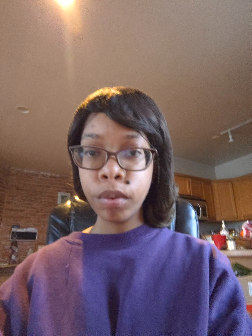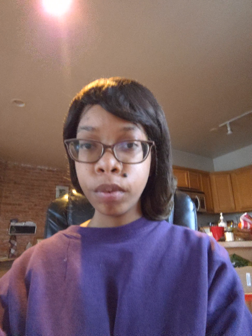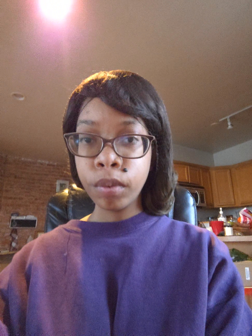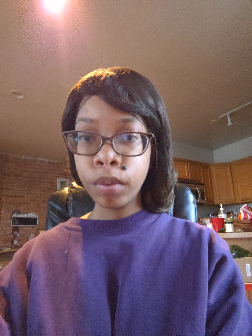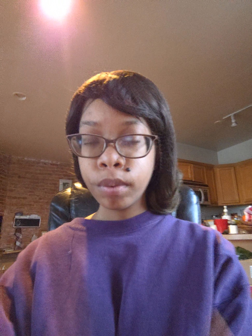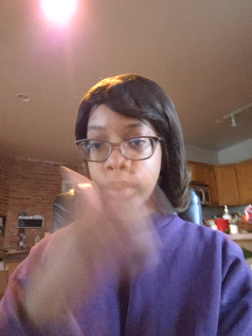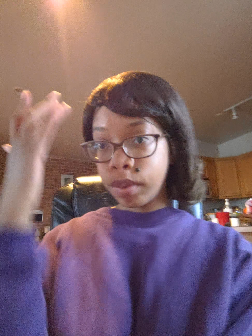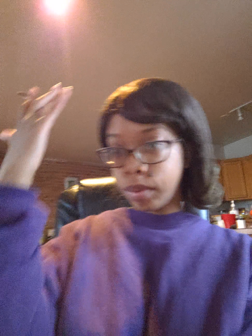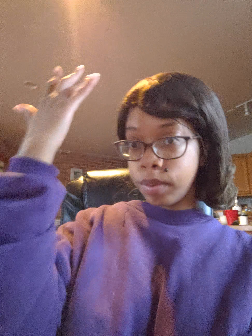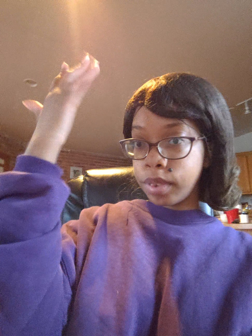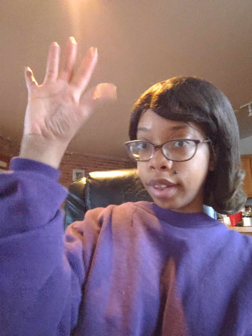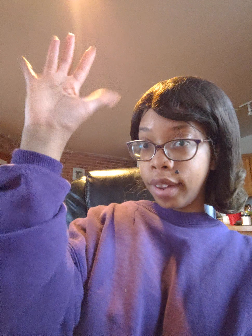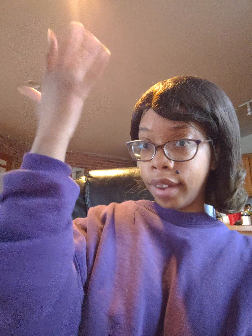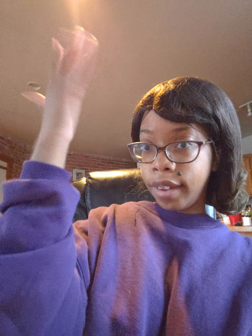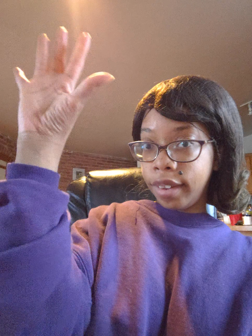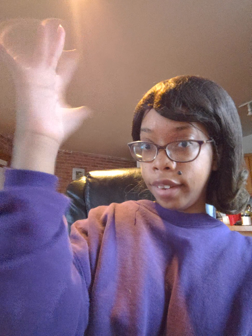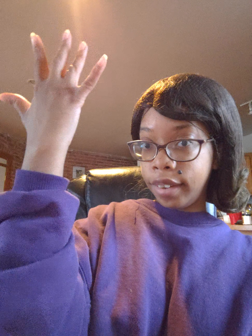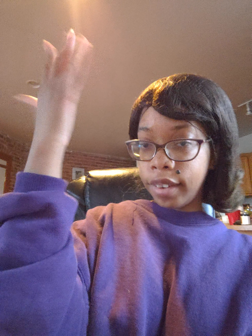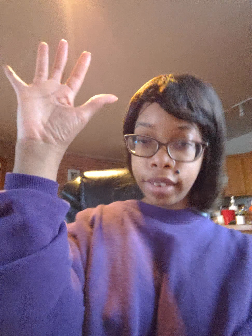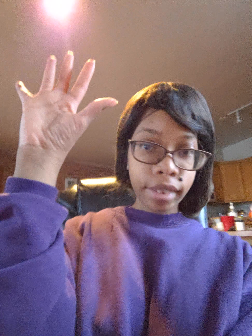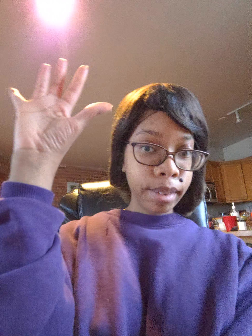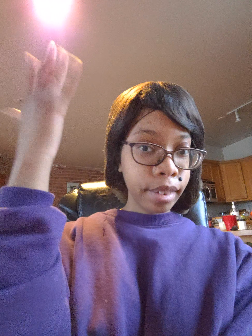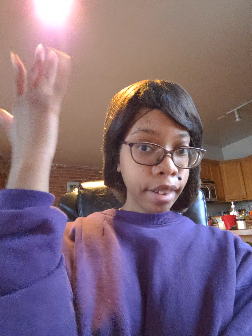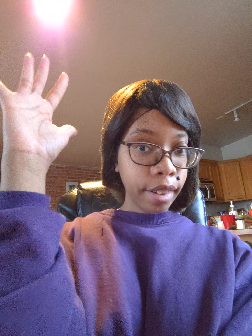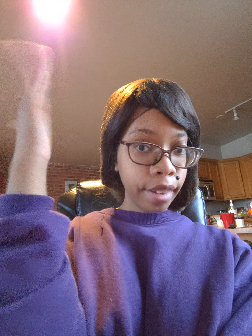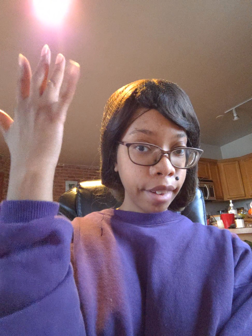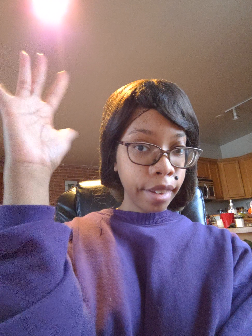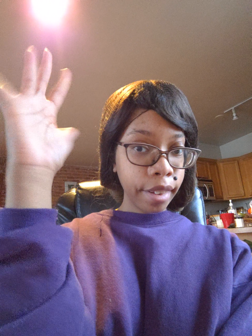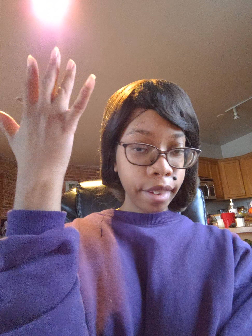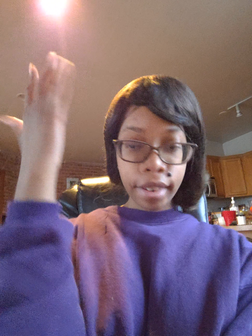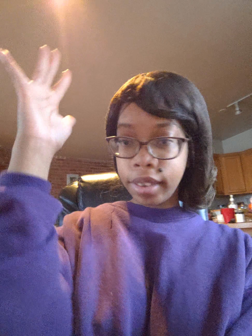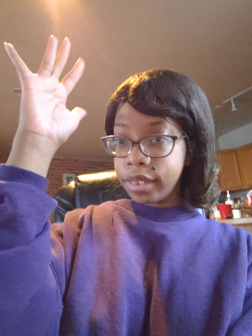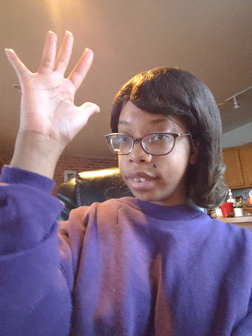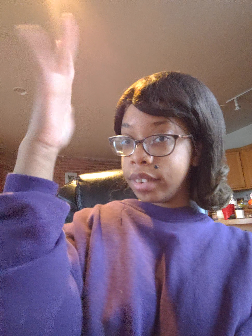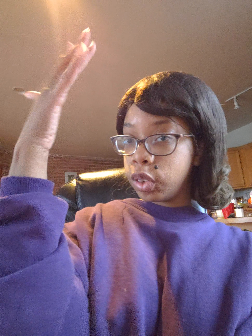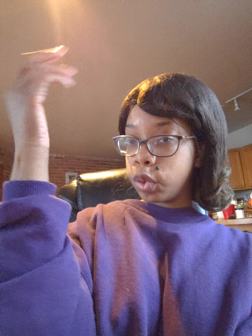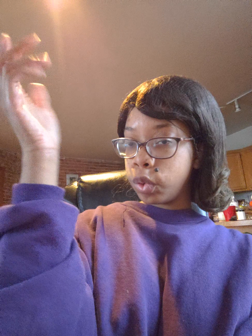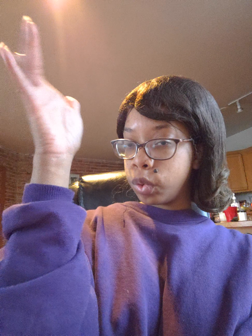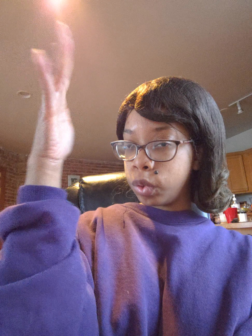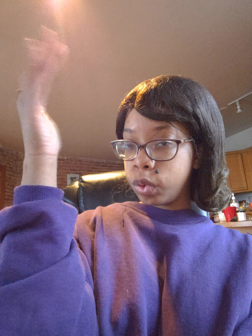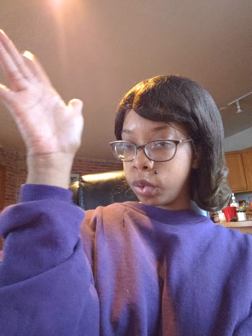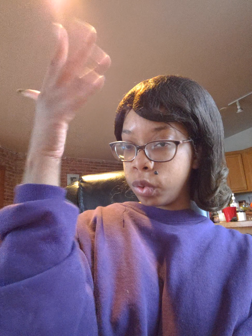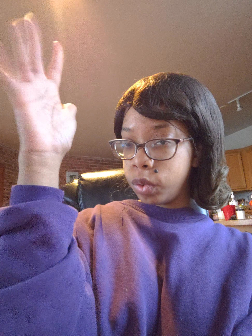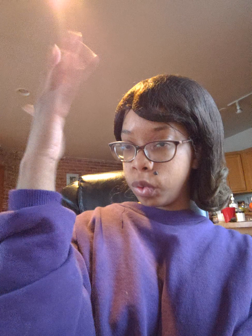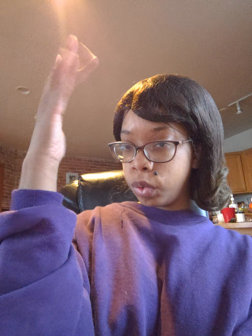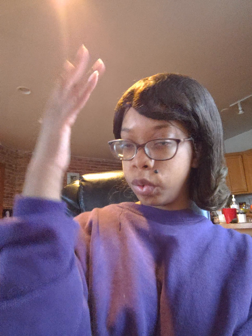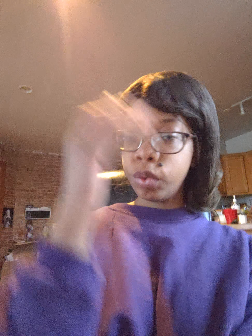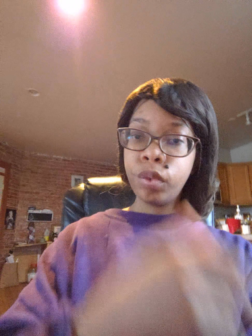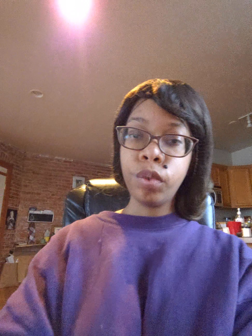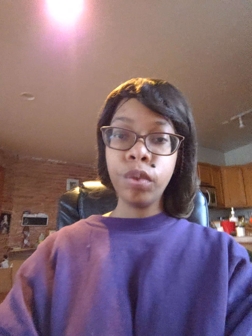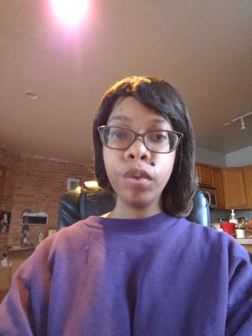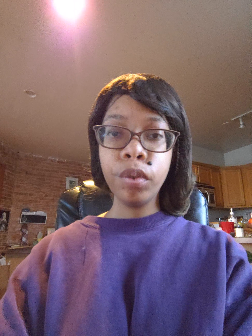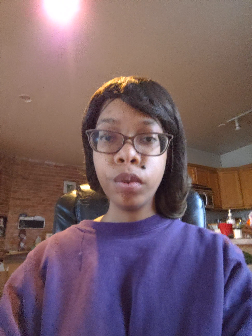tree